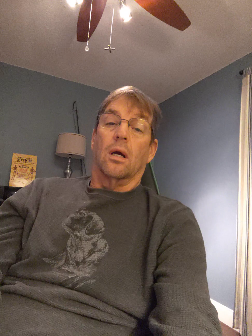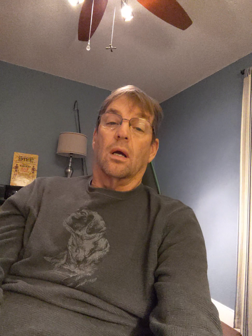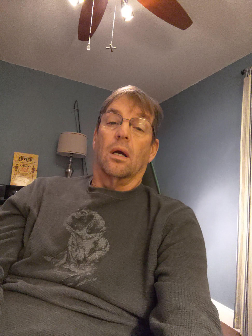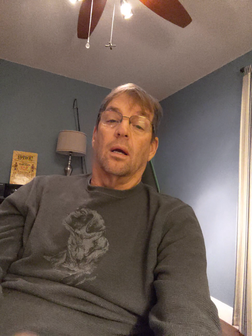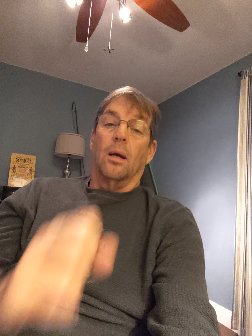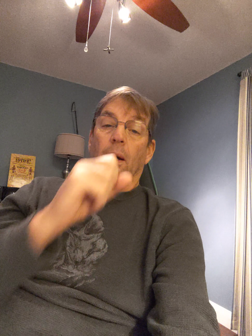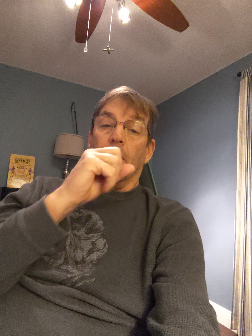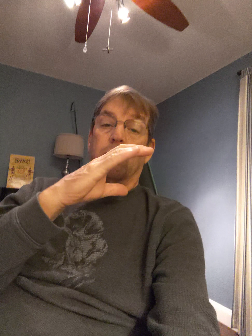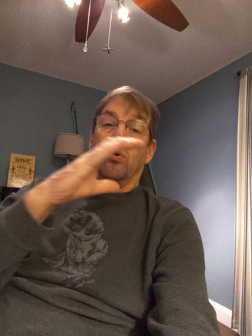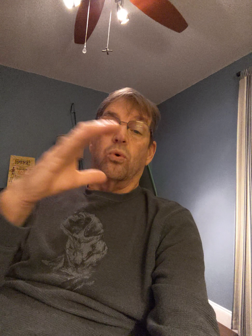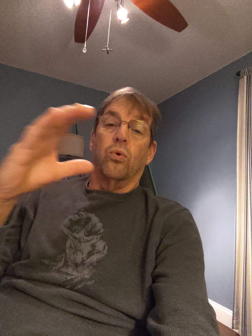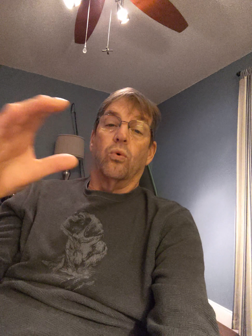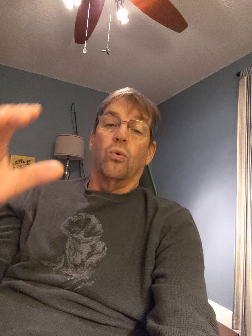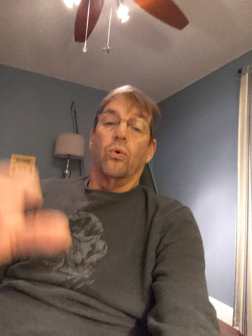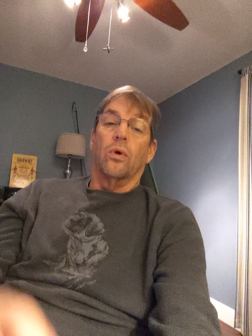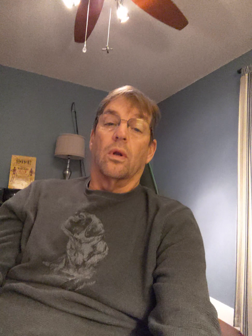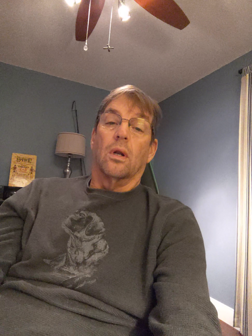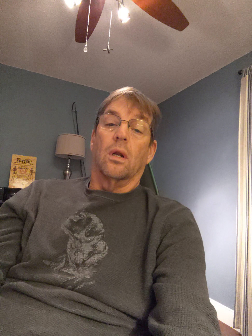balloon